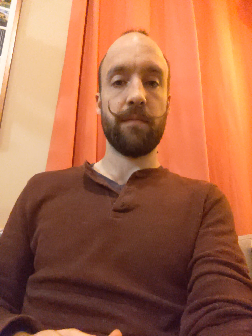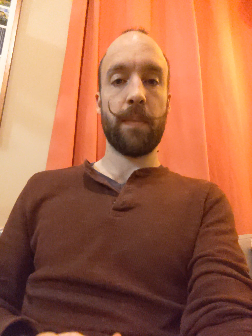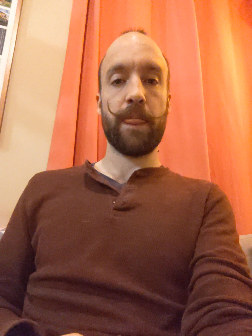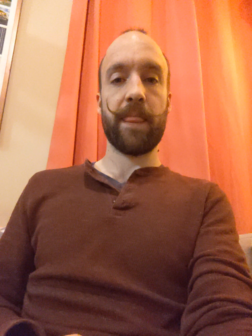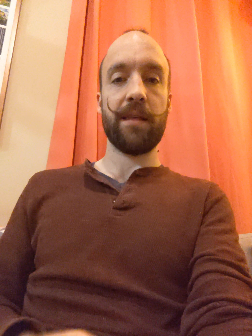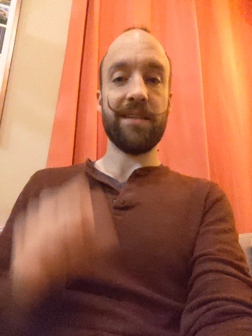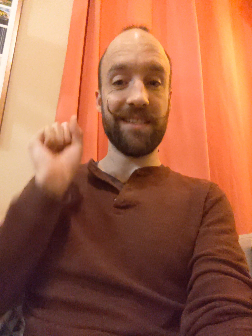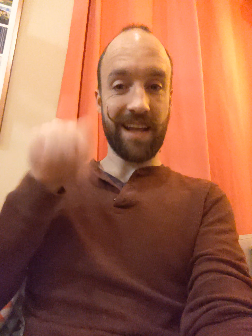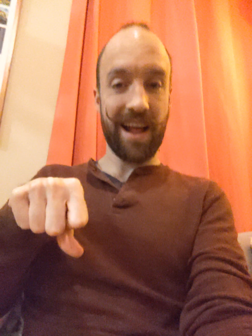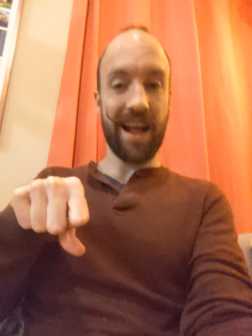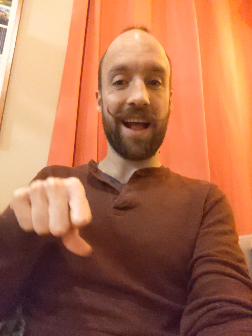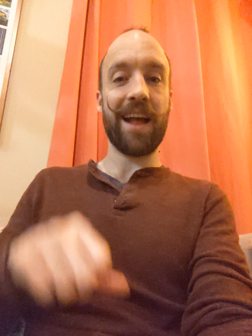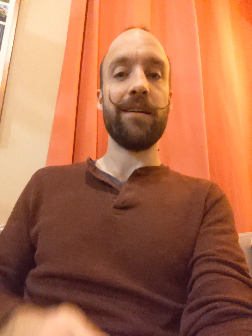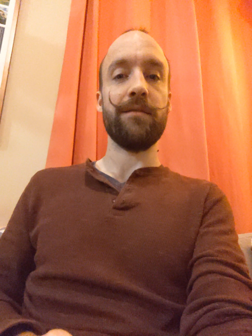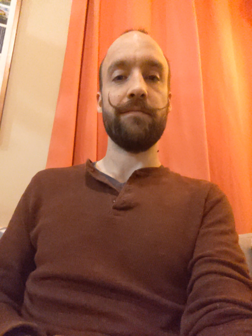can